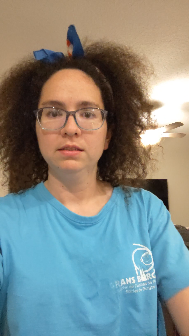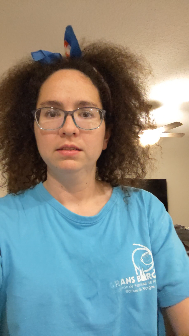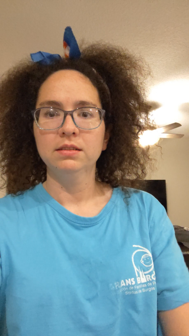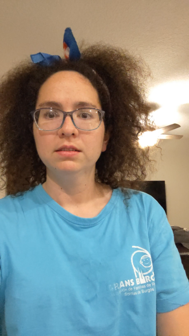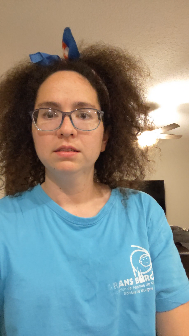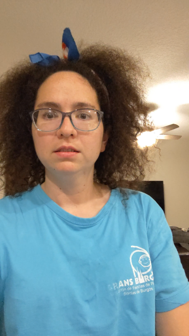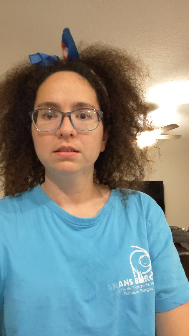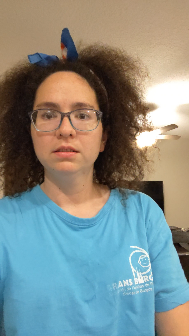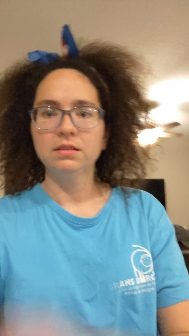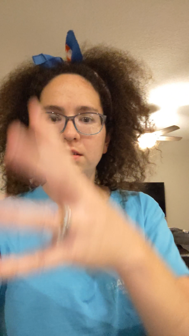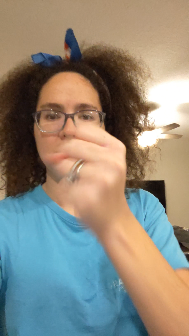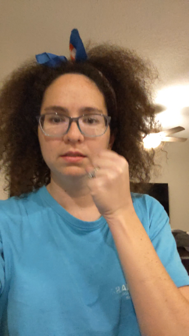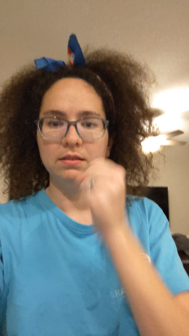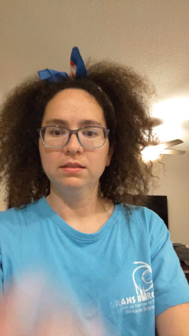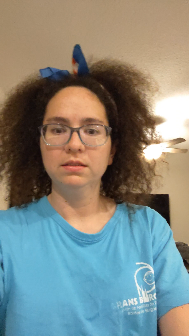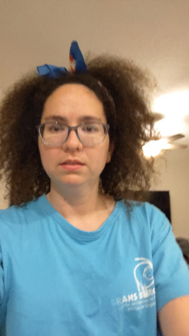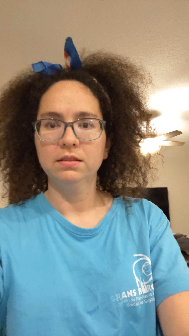get